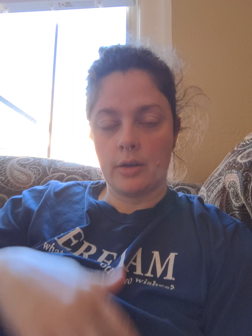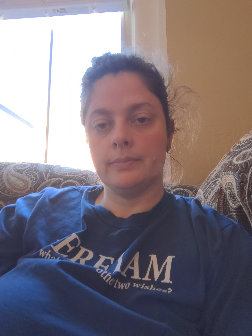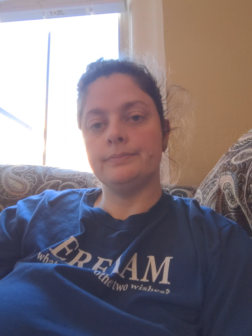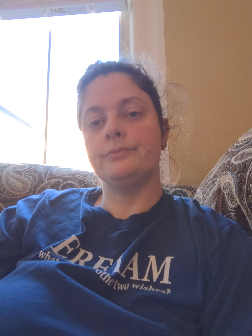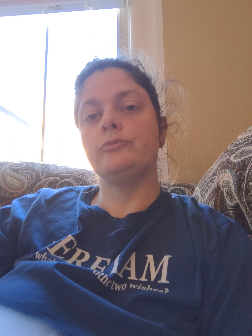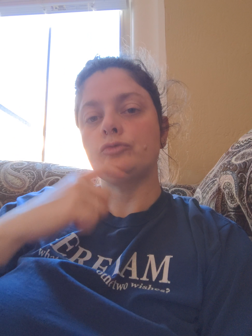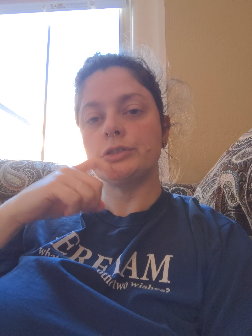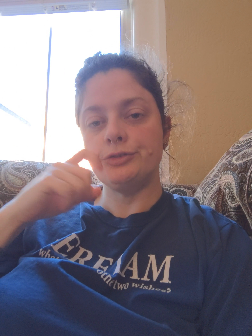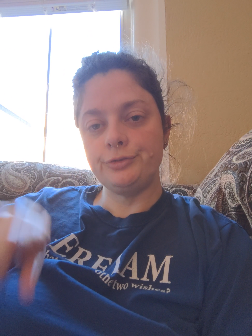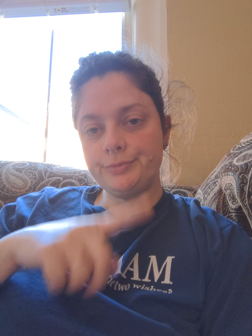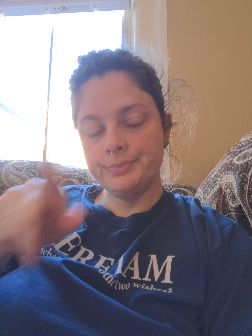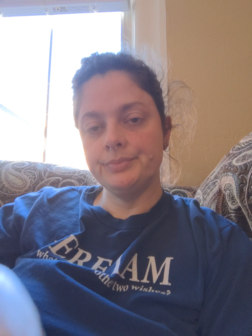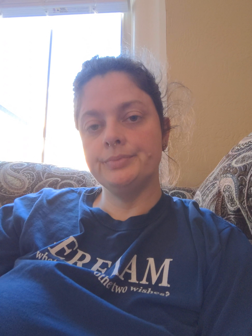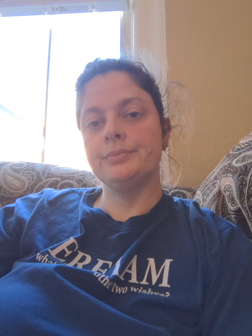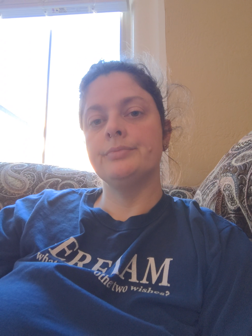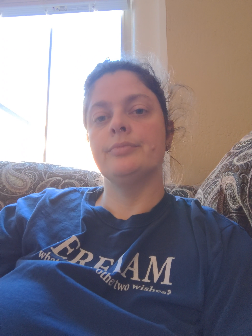dryer